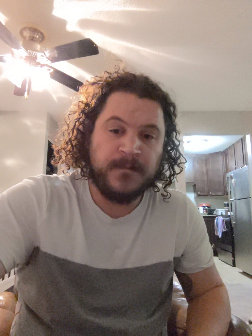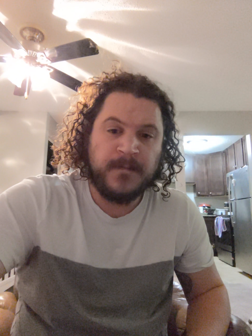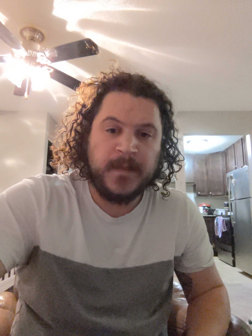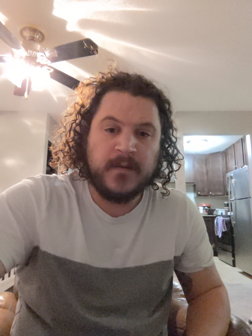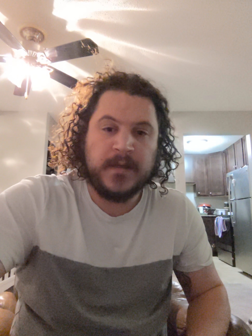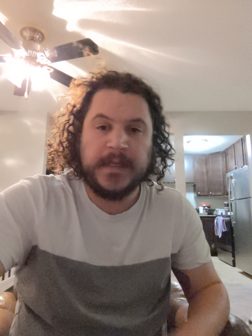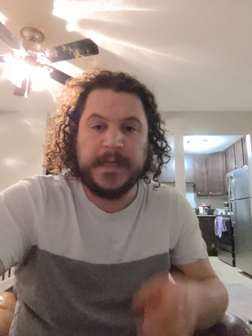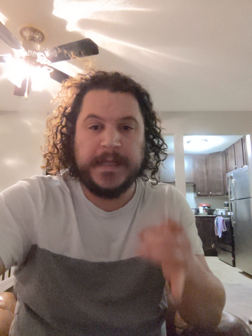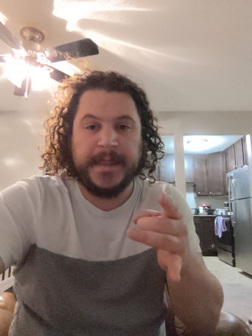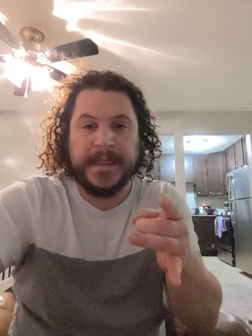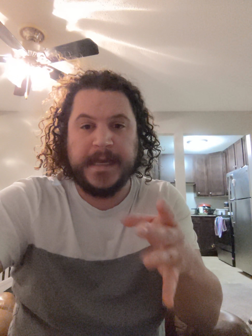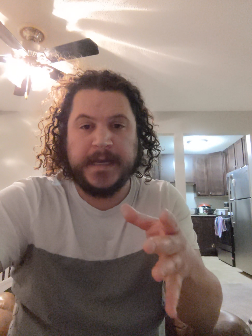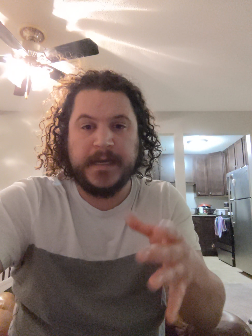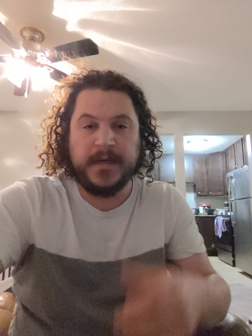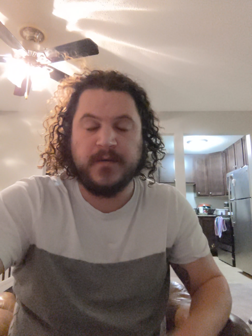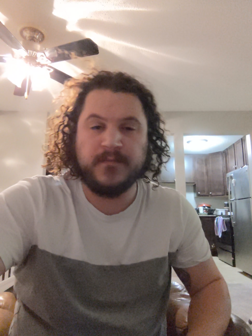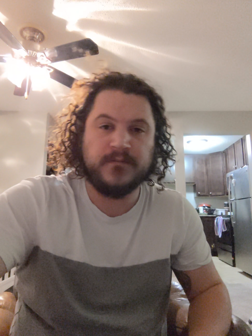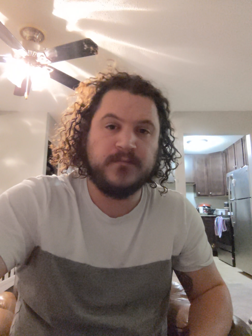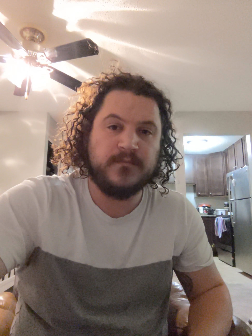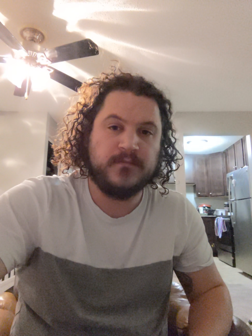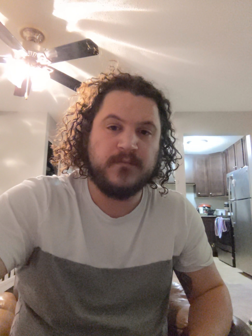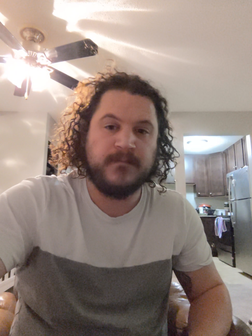hate